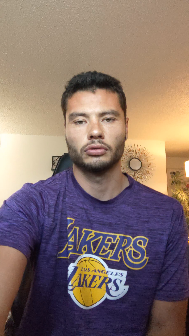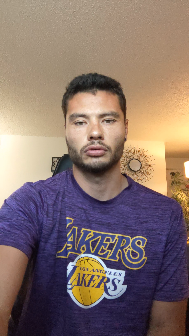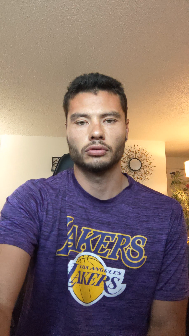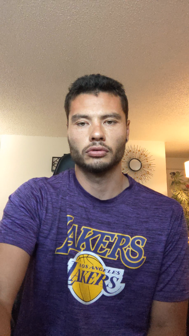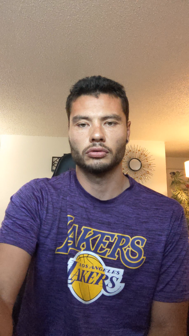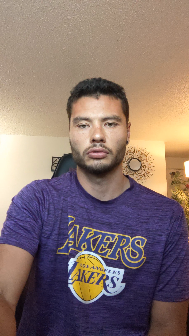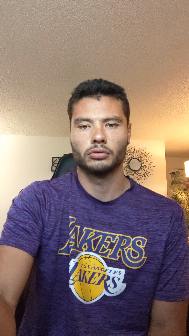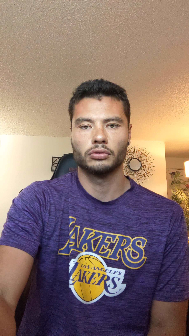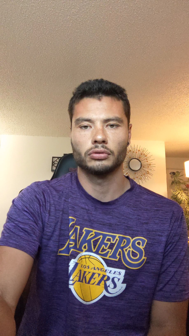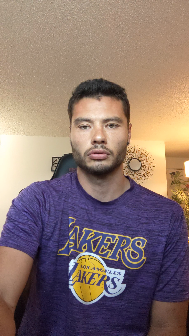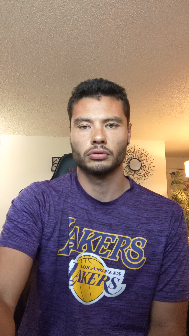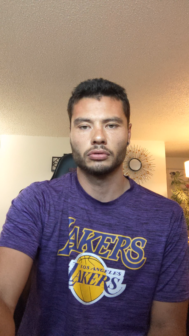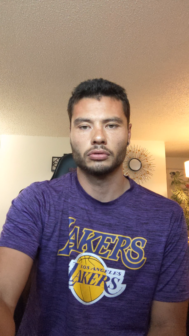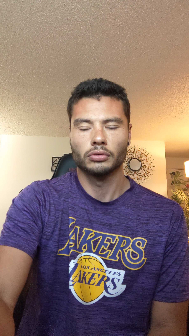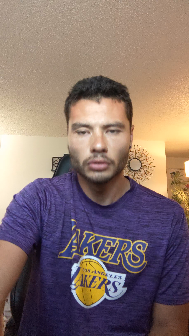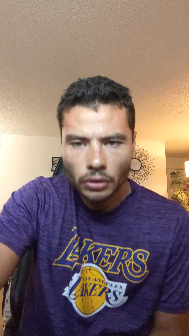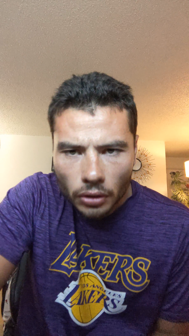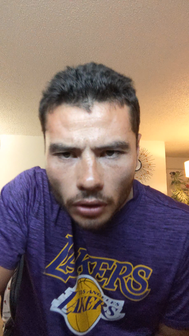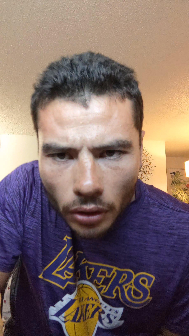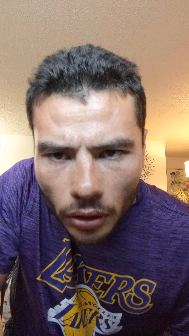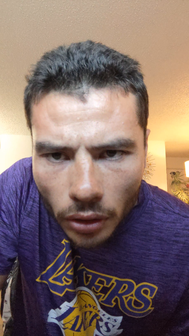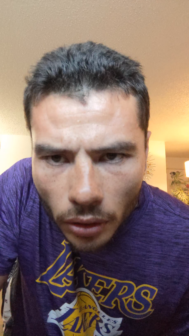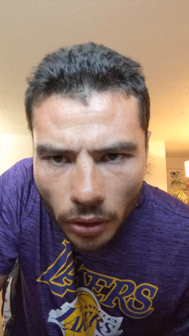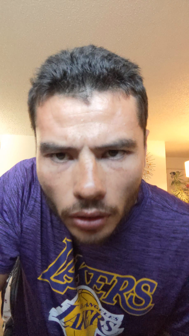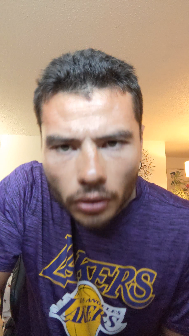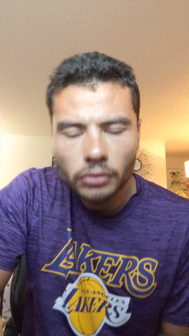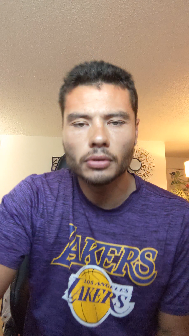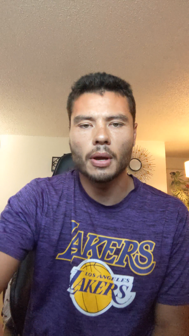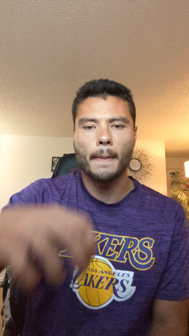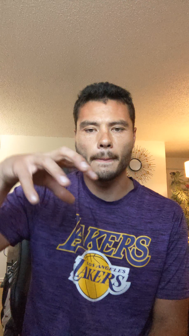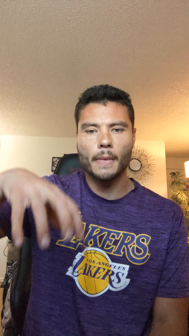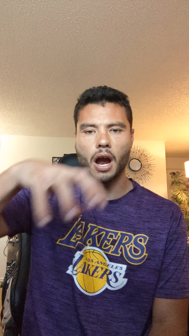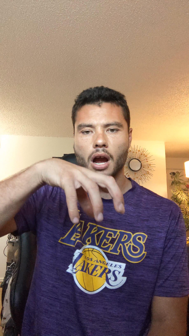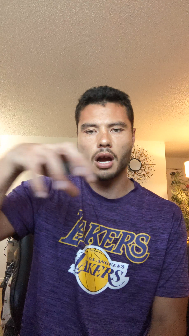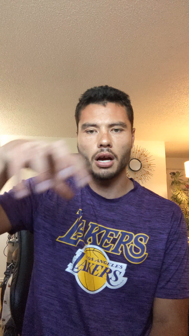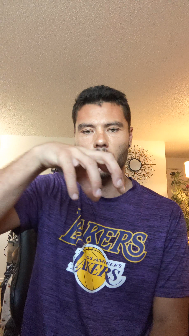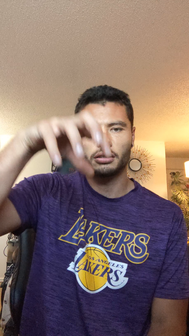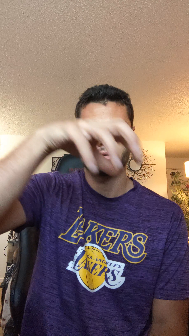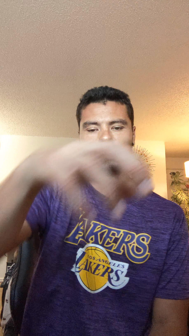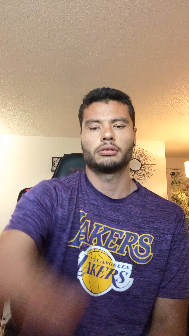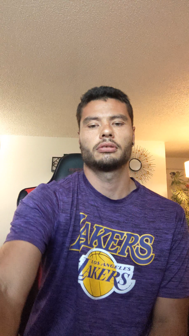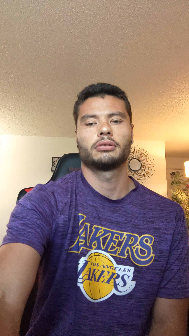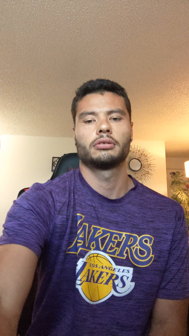block